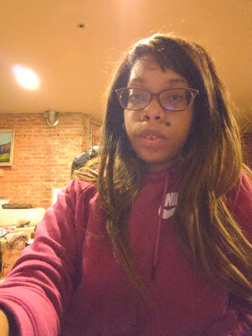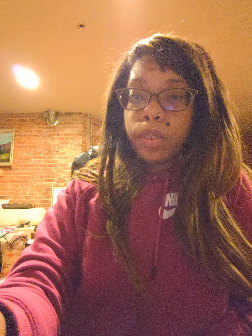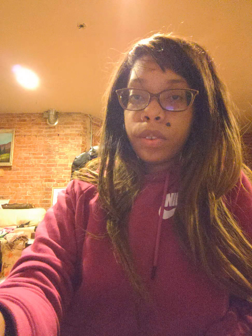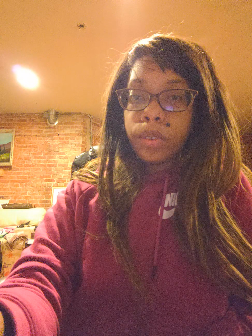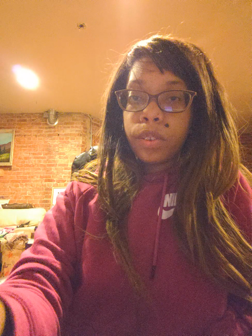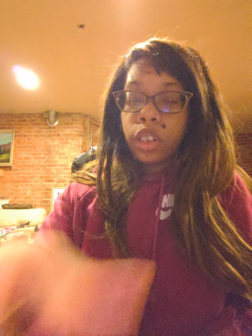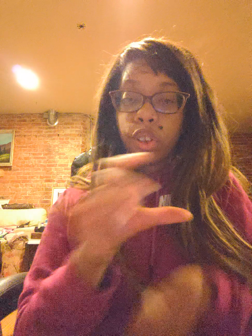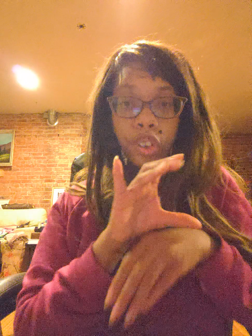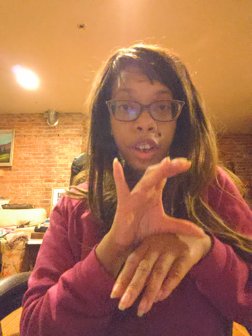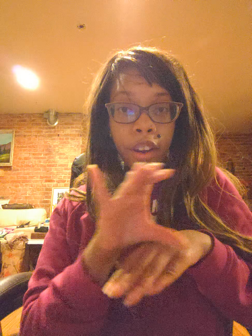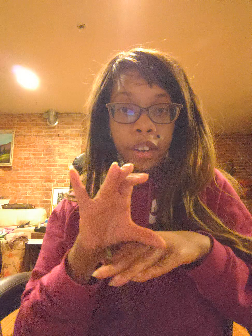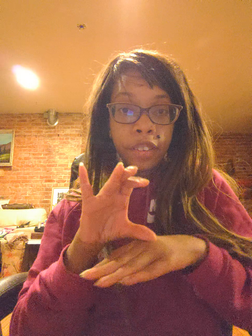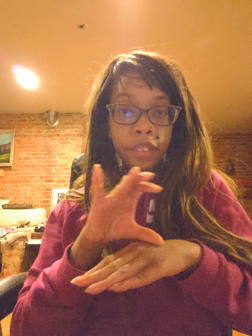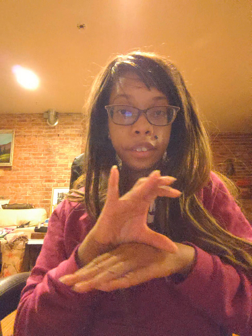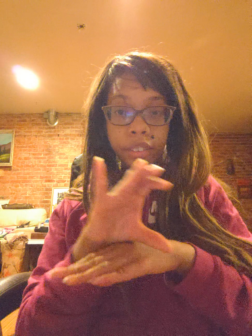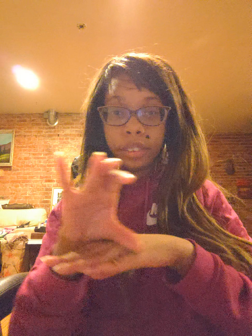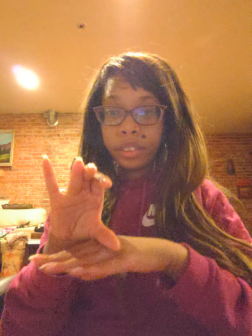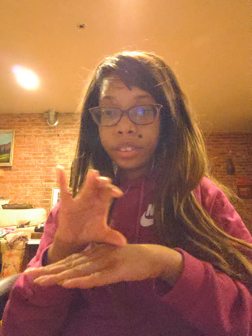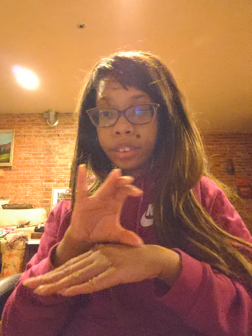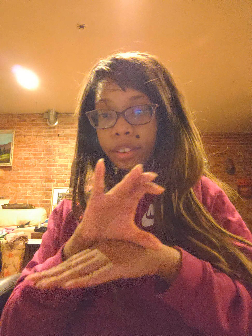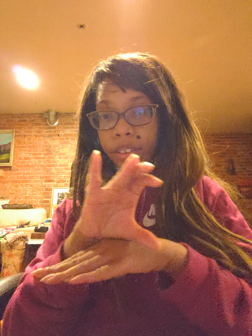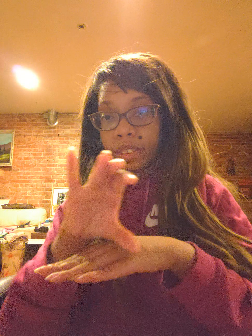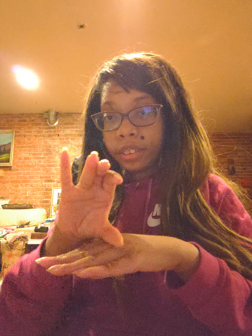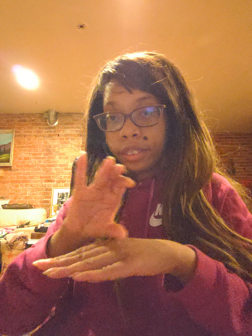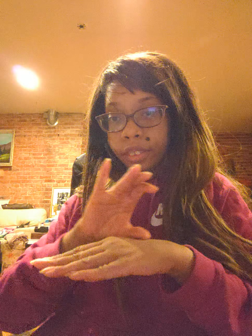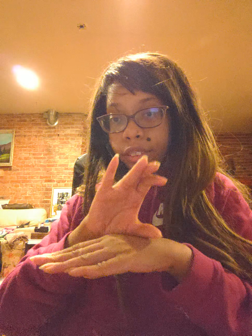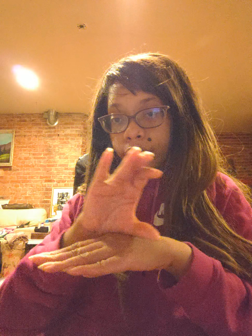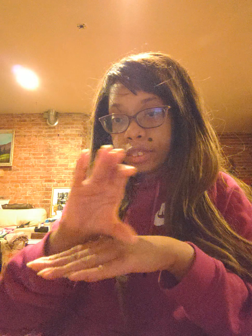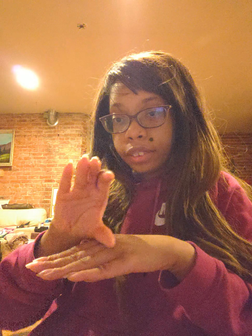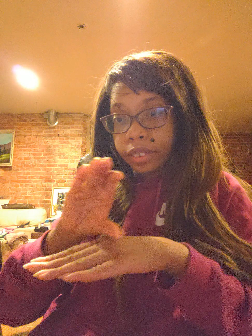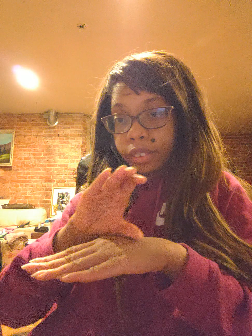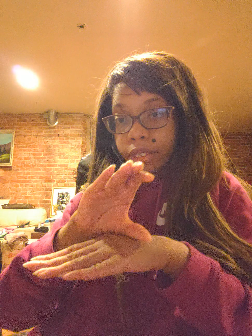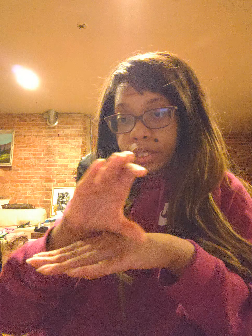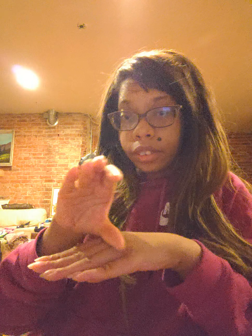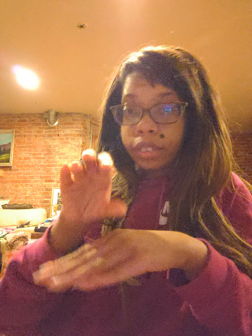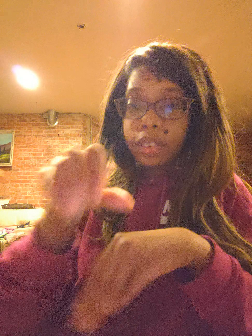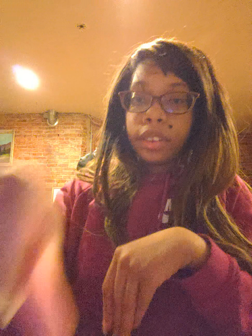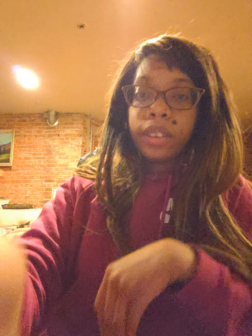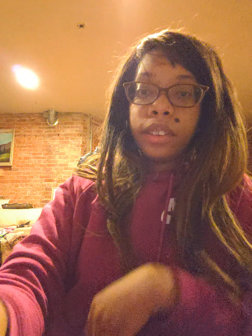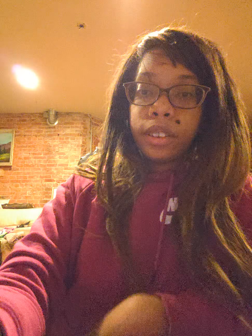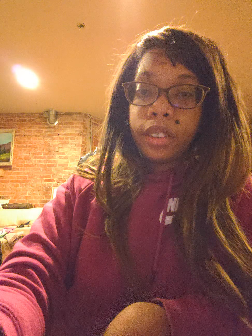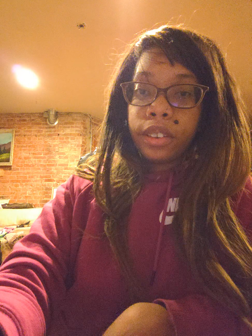chocolate